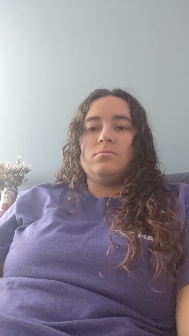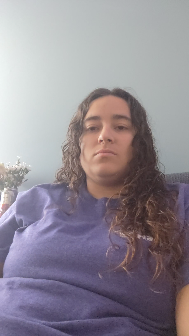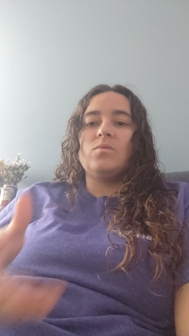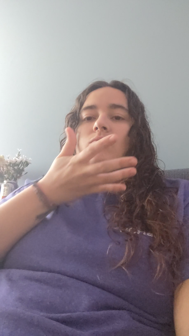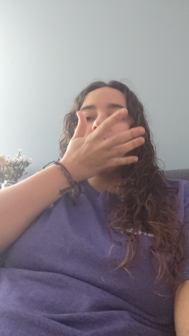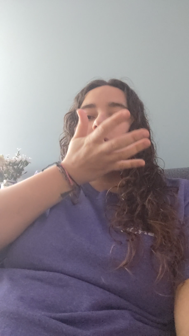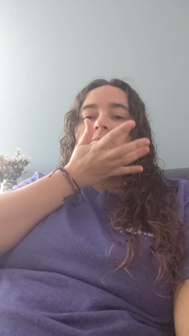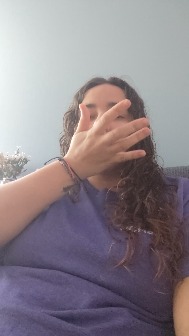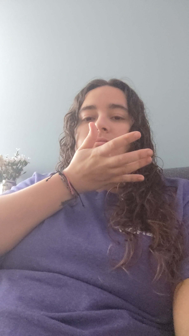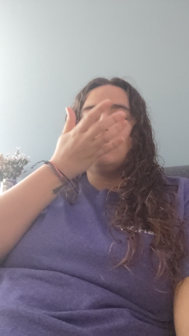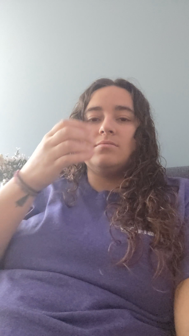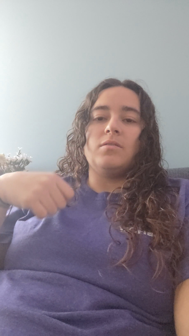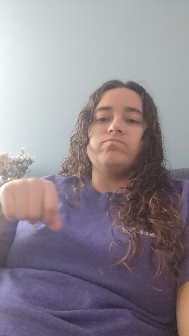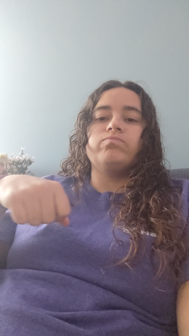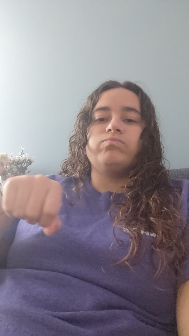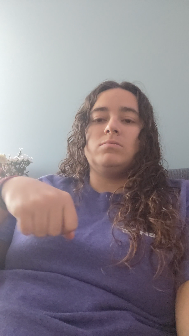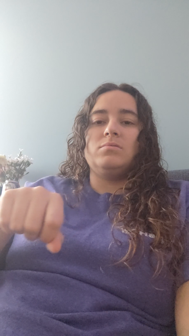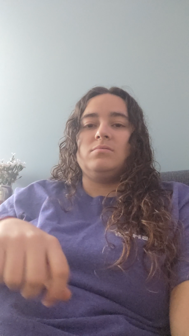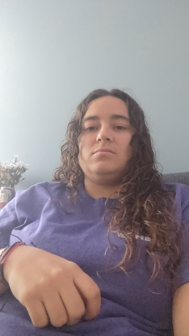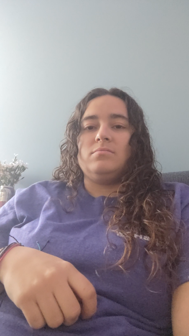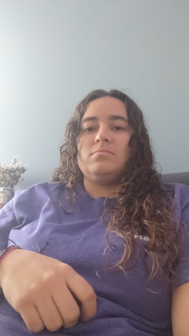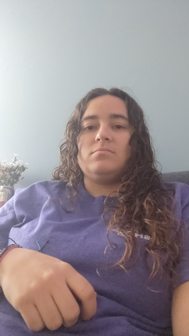lawn mower